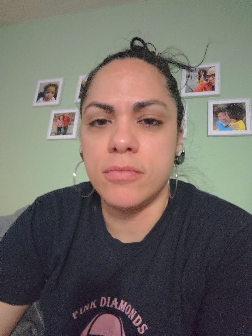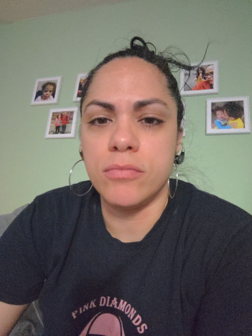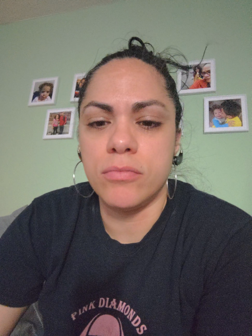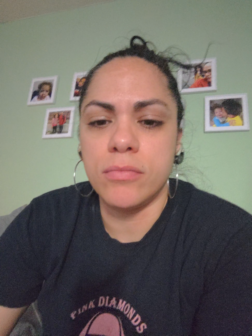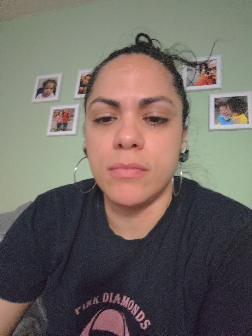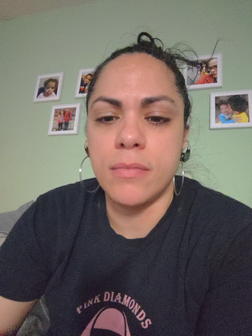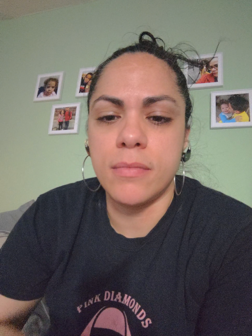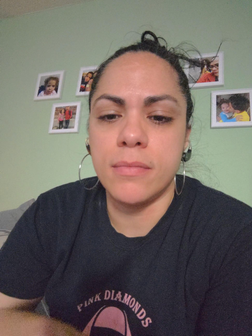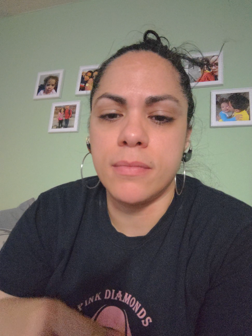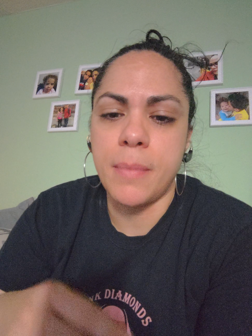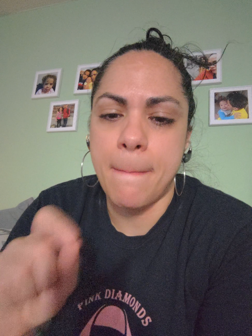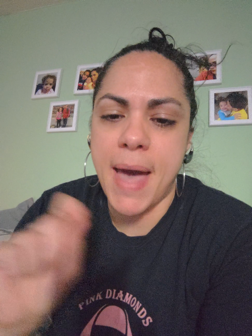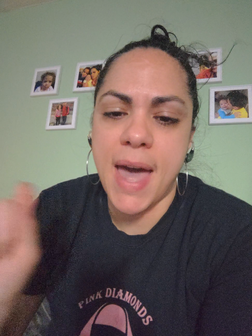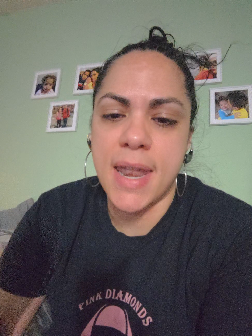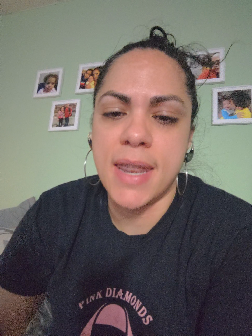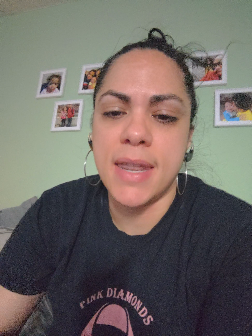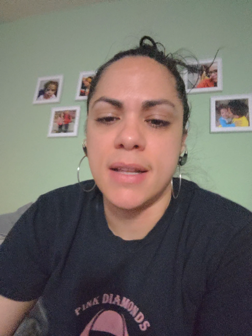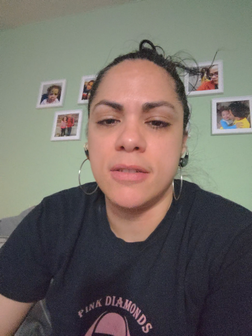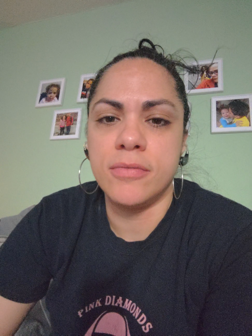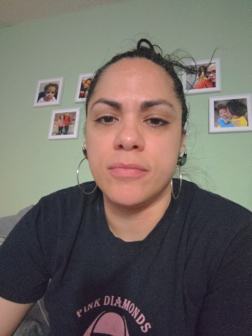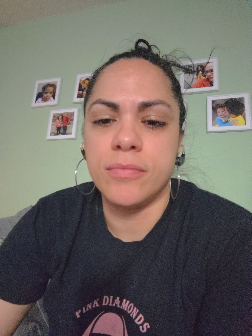pen